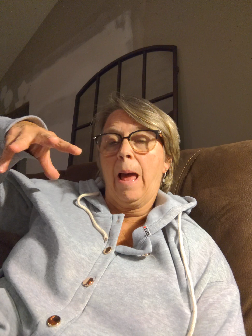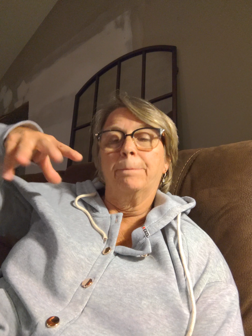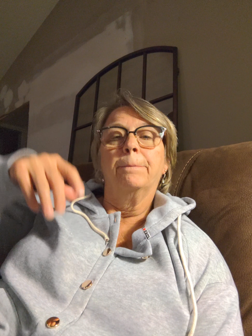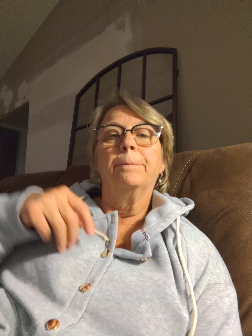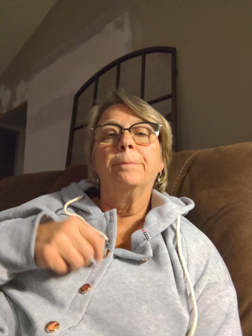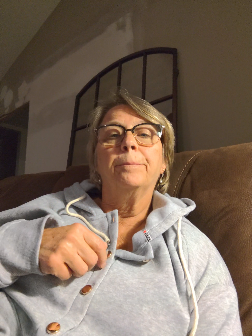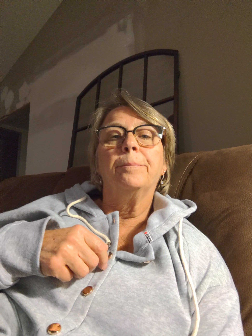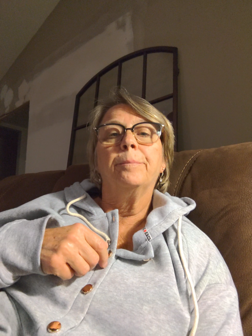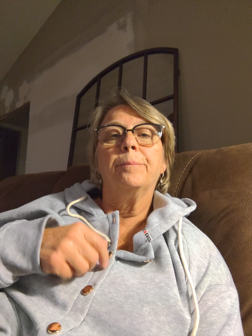lamp